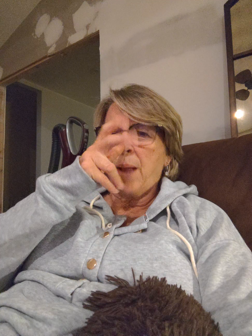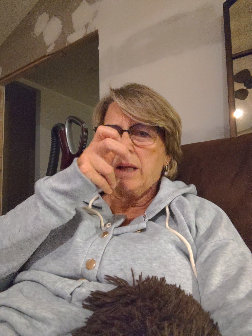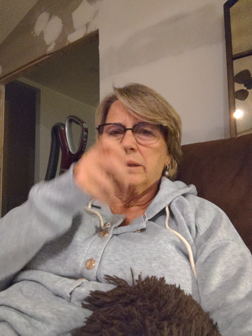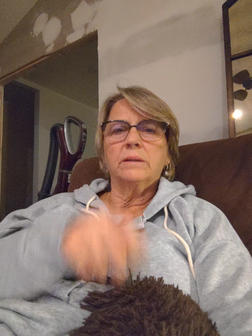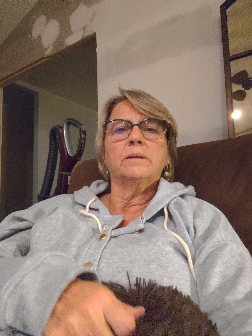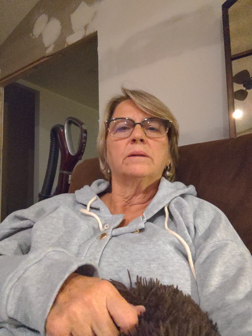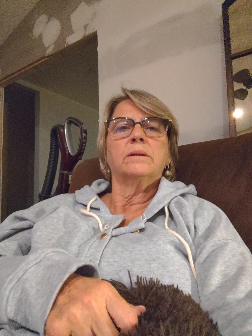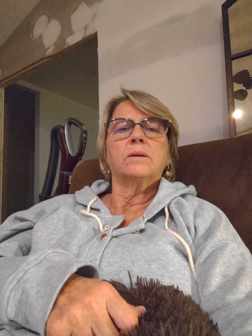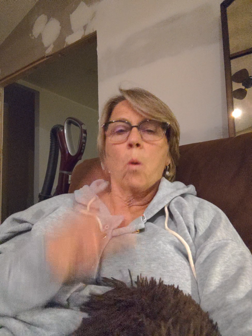bug